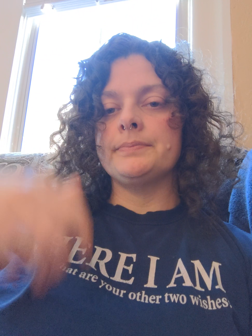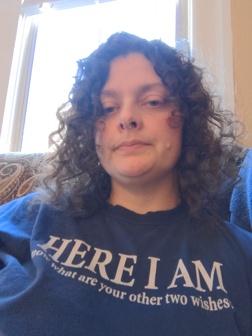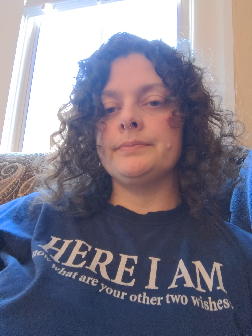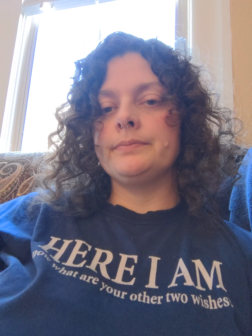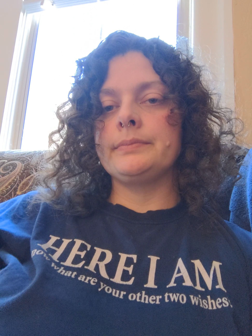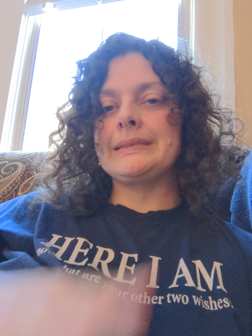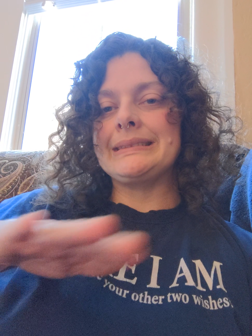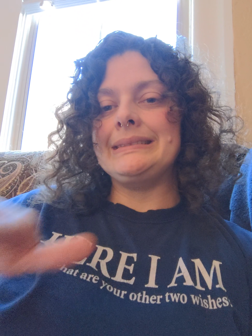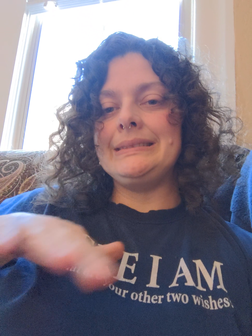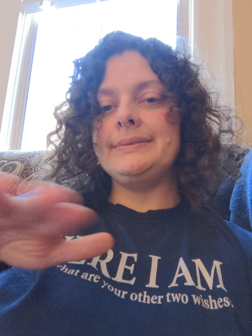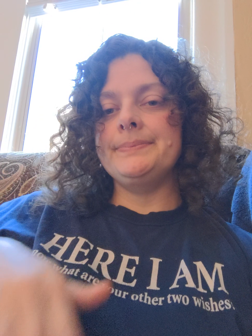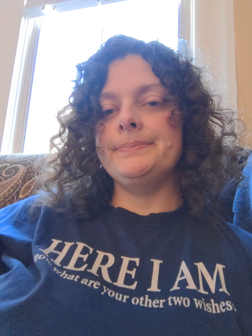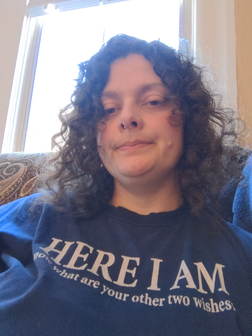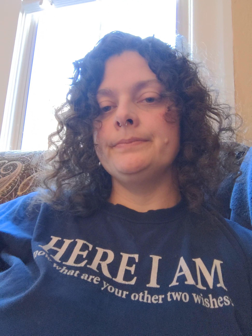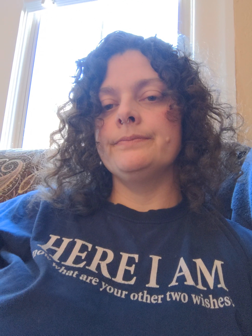clean